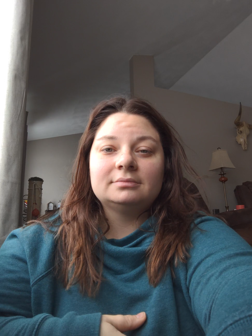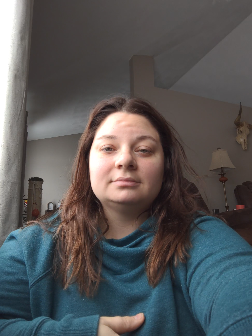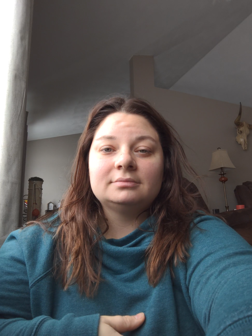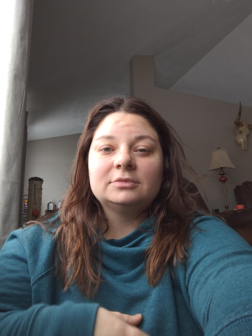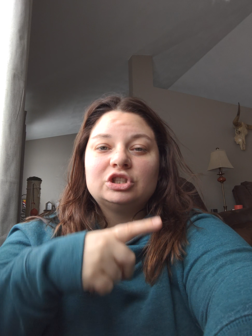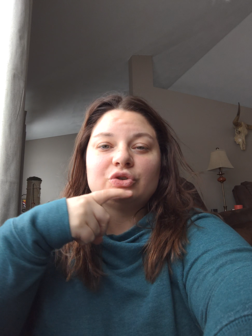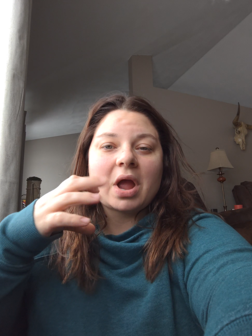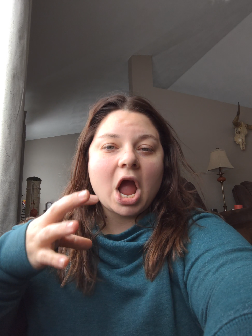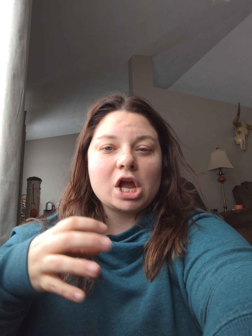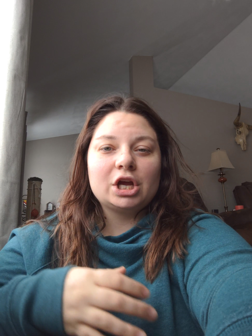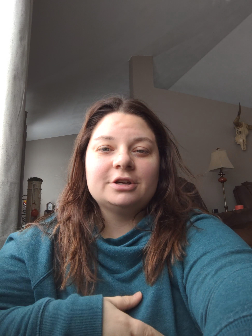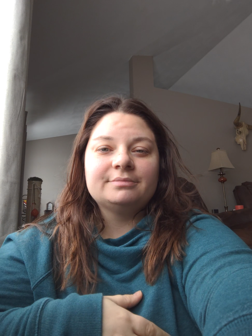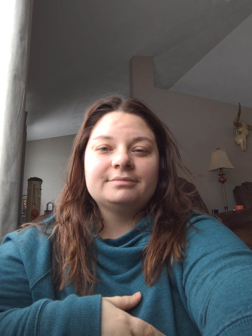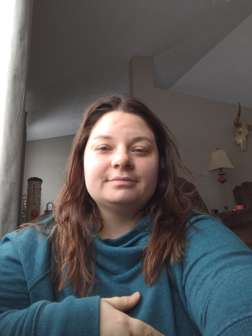dryer